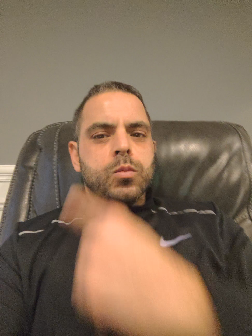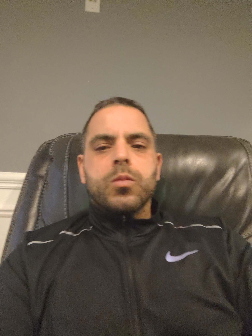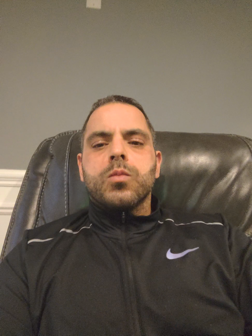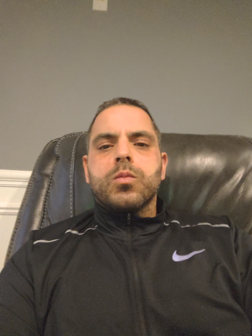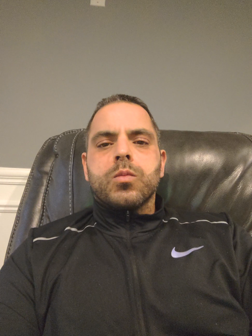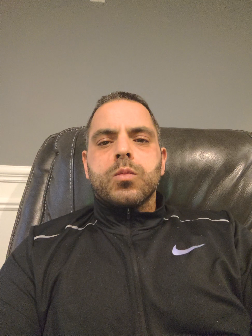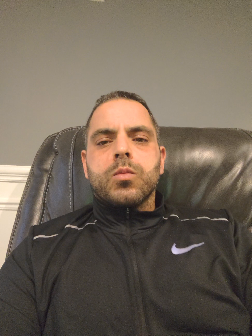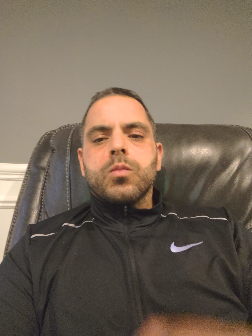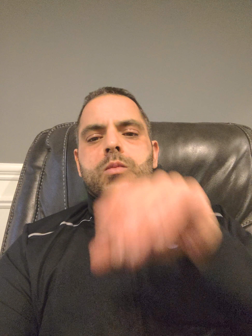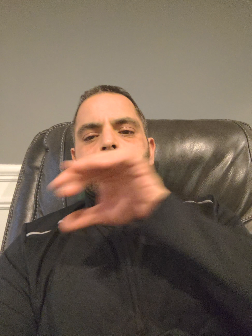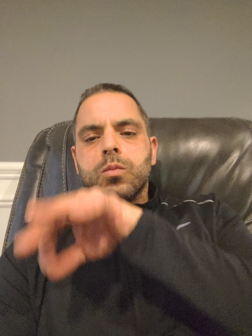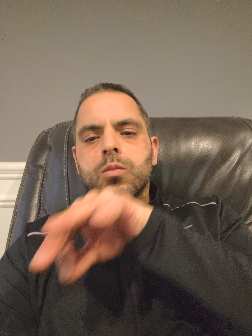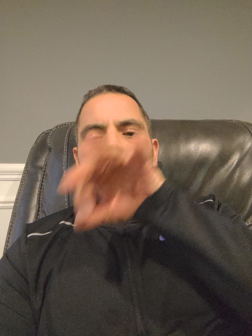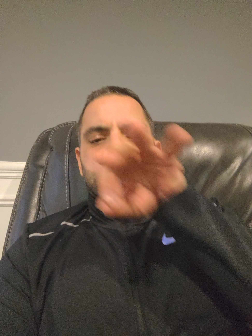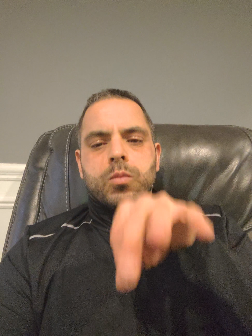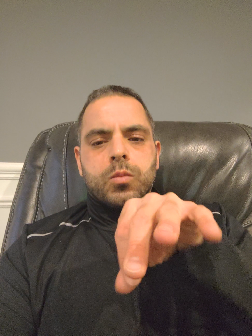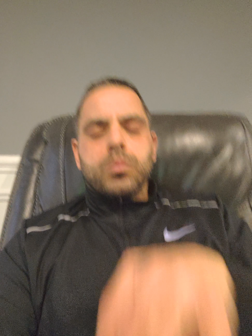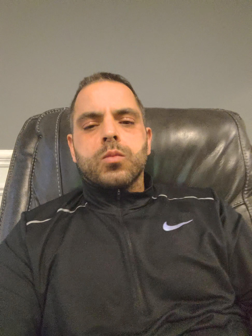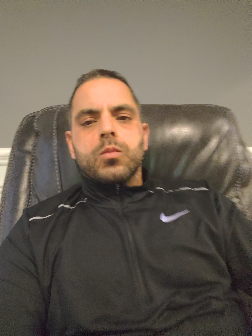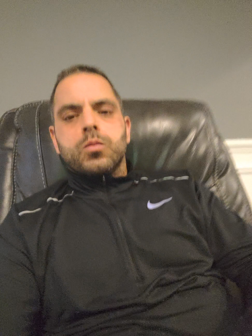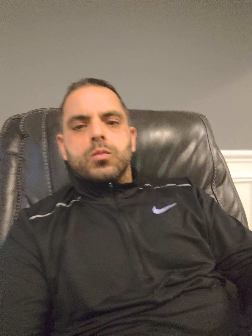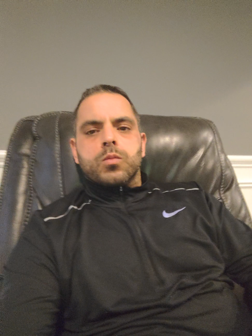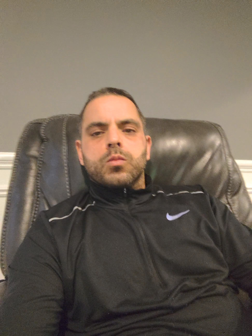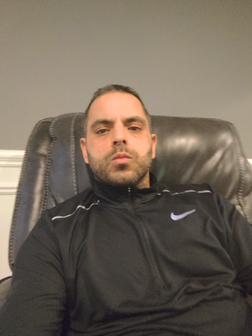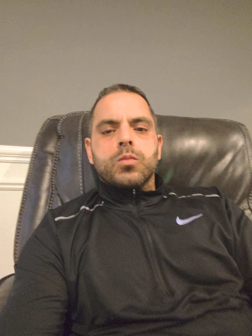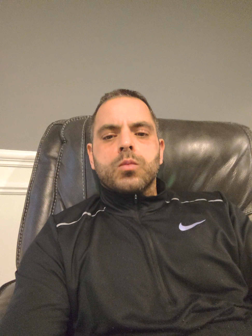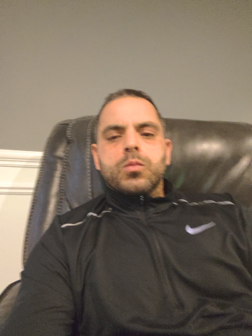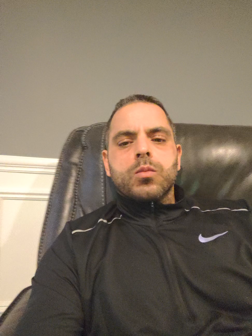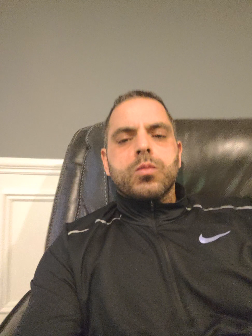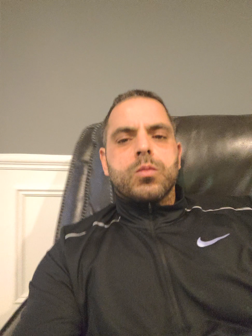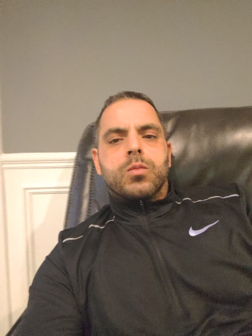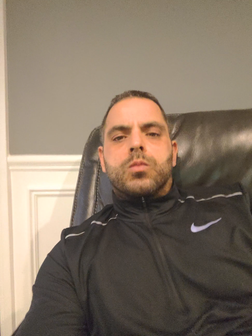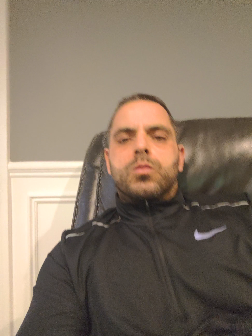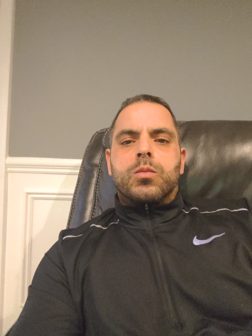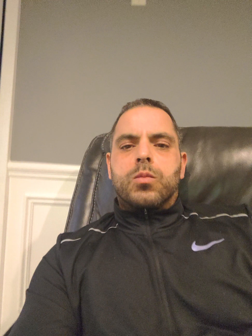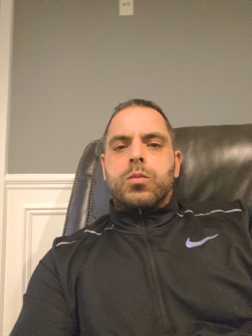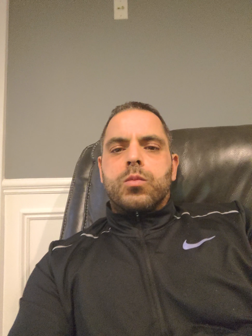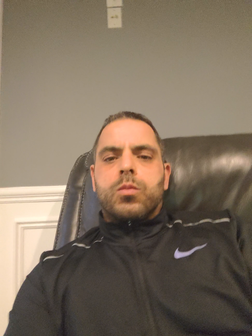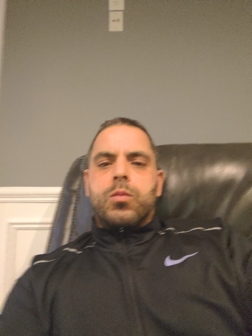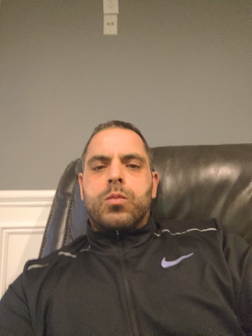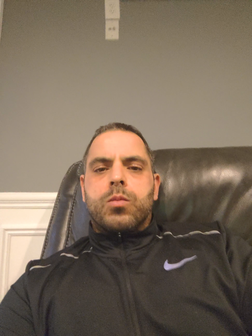french fries